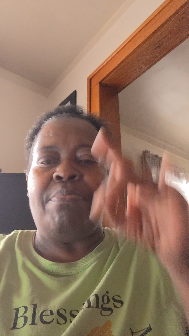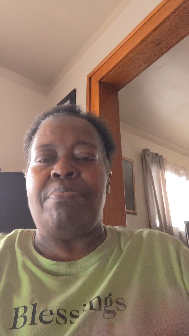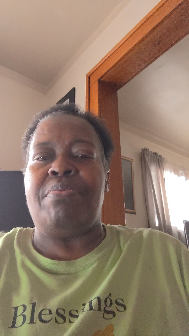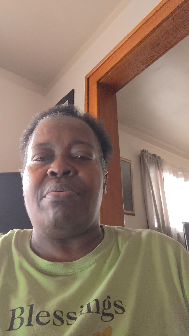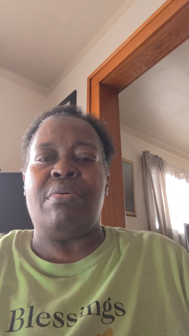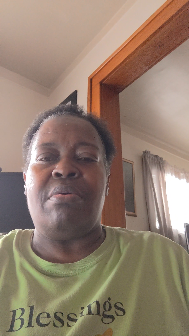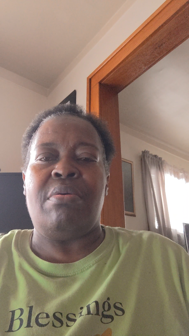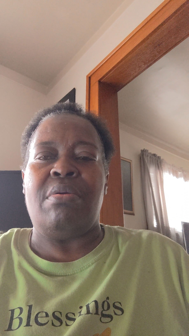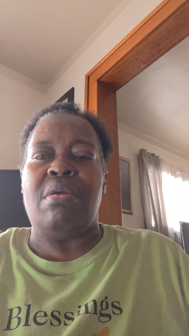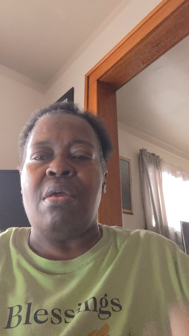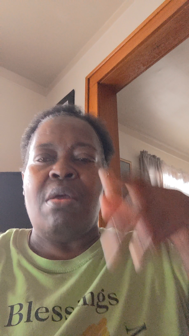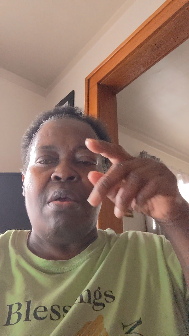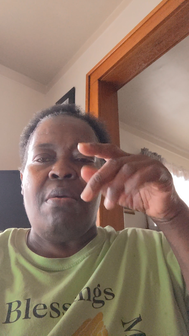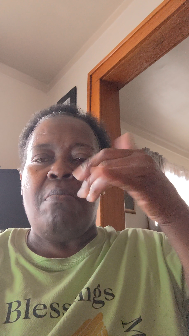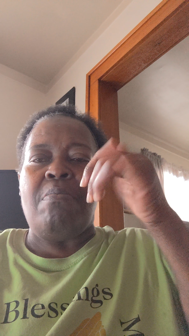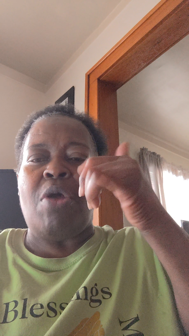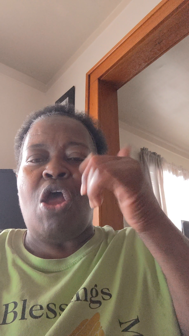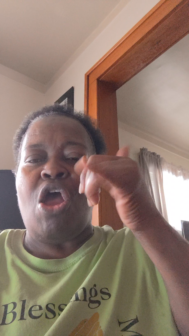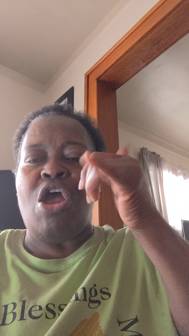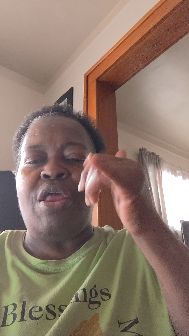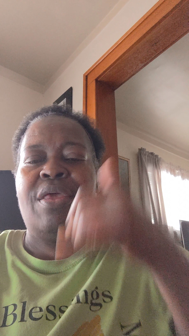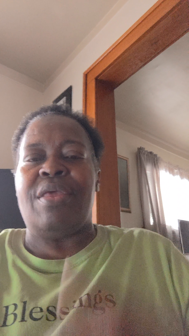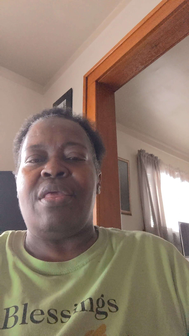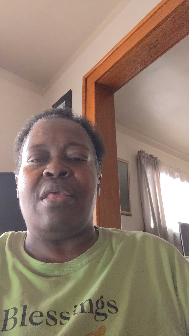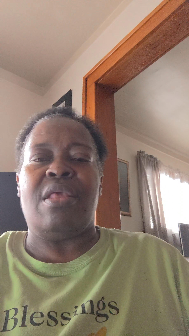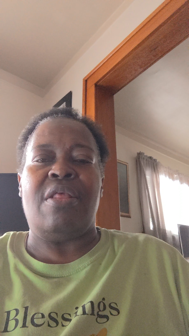party